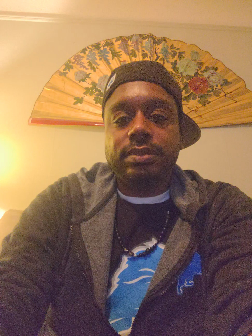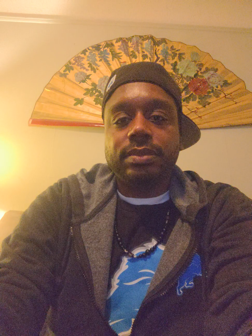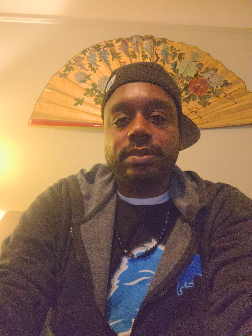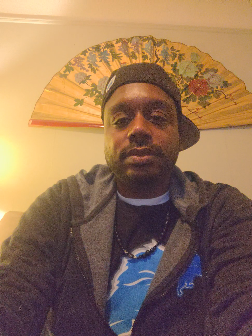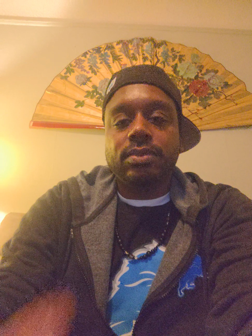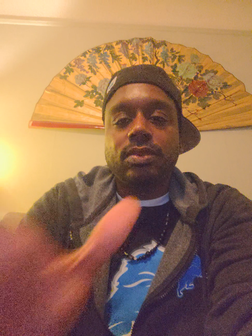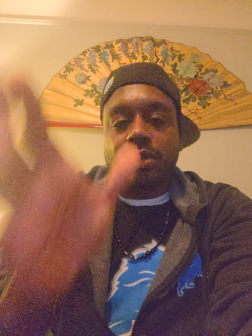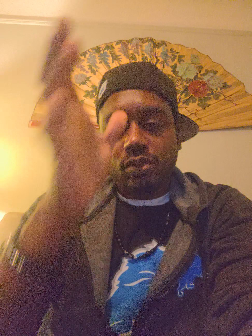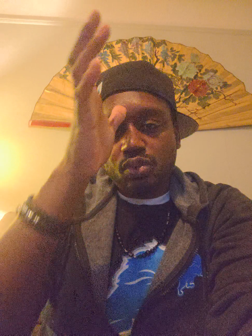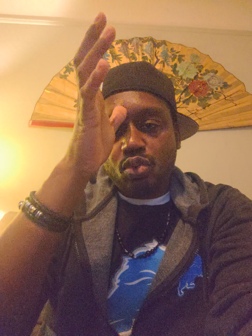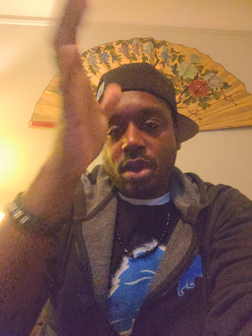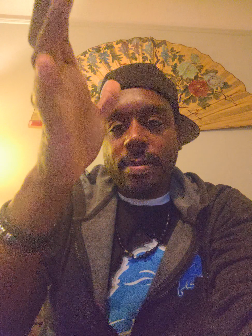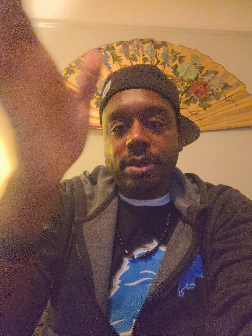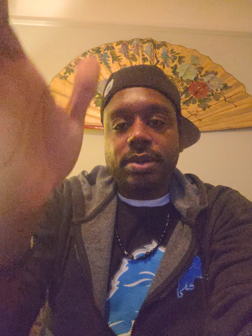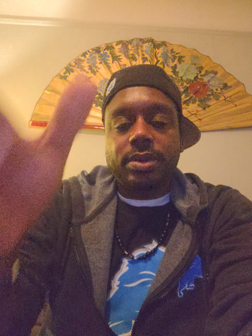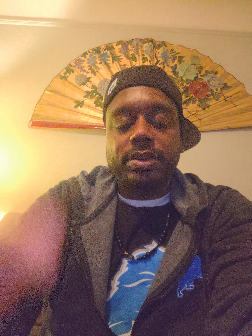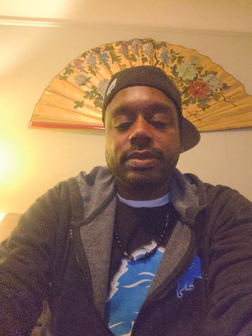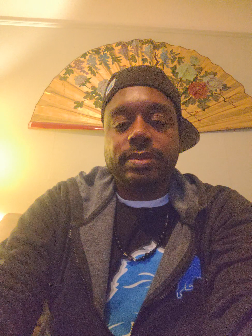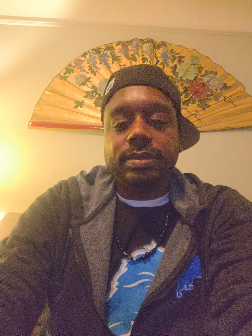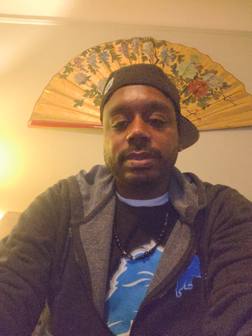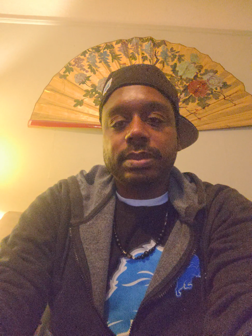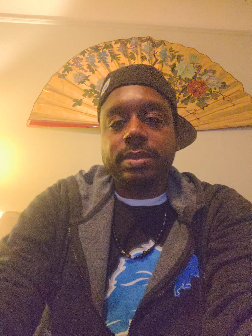grandpa